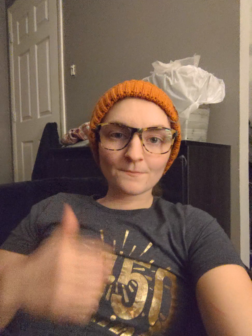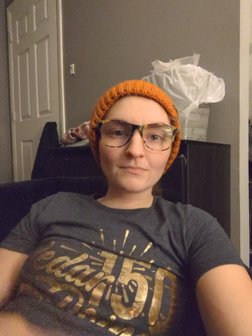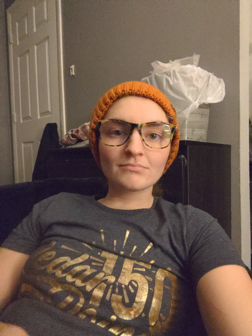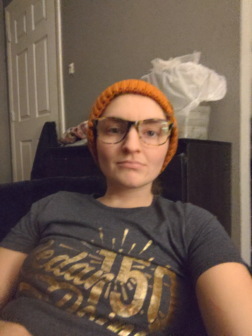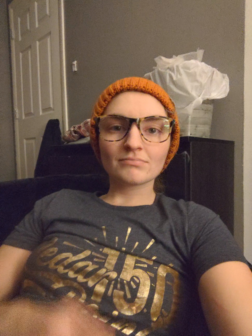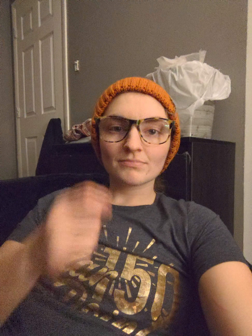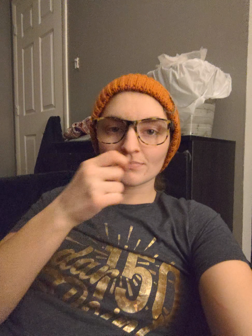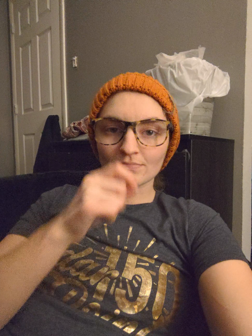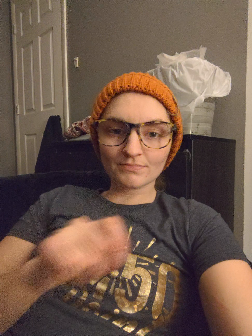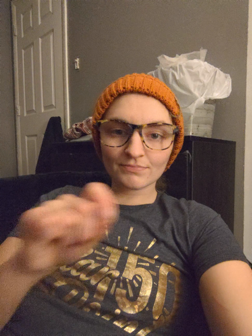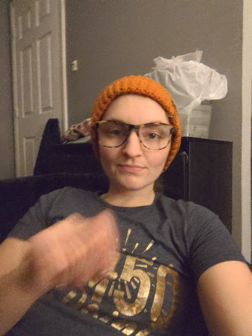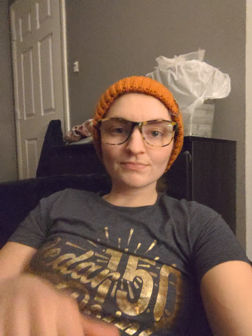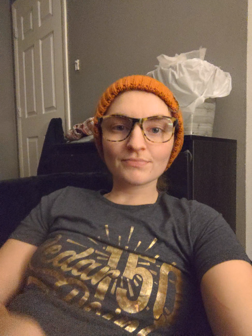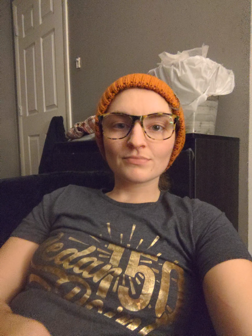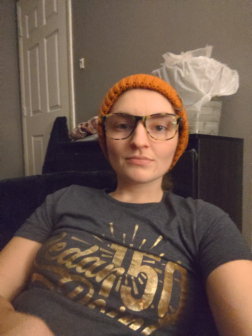pencil